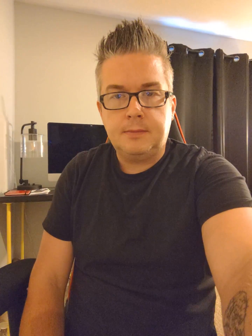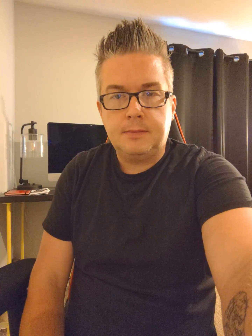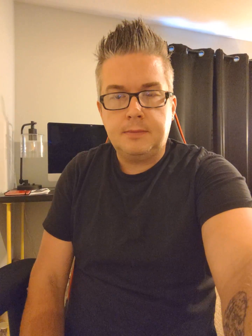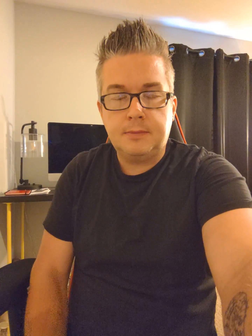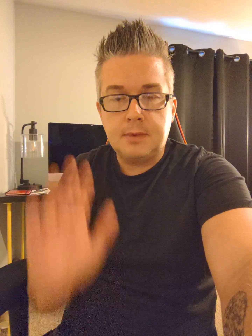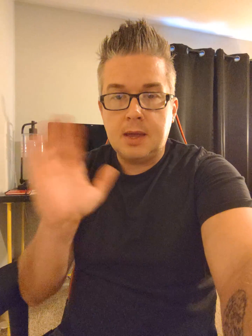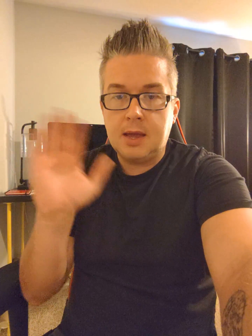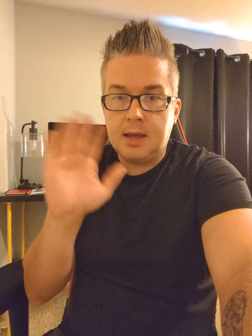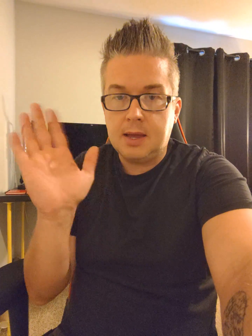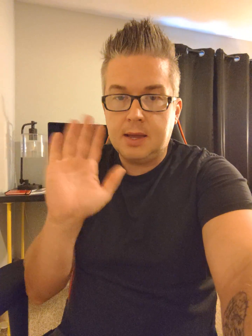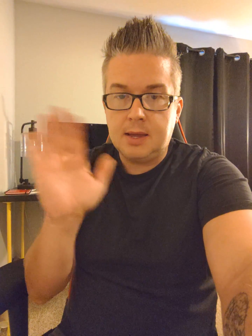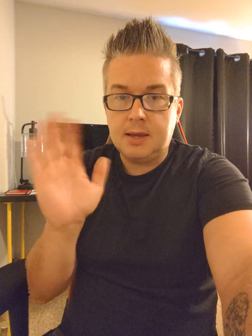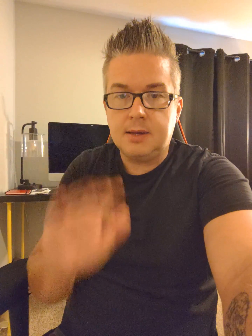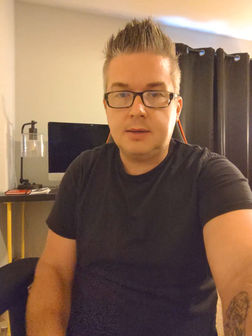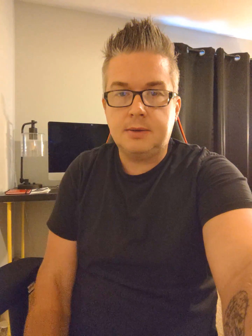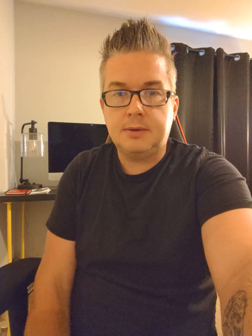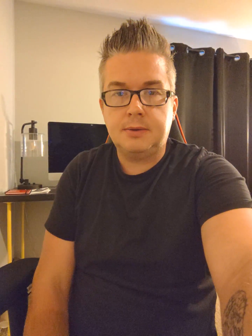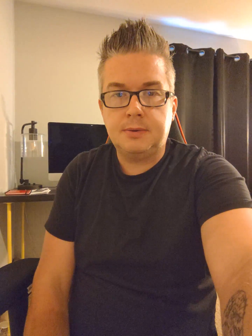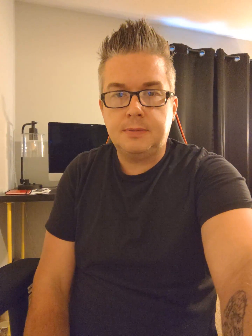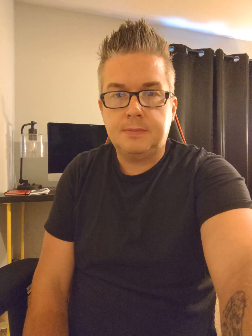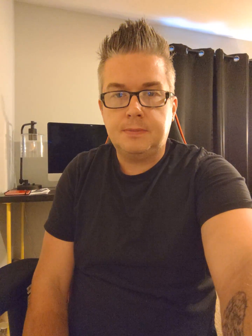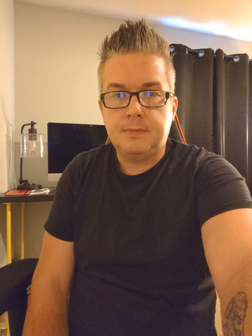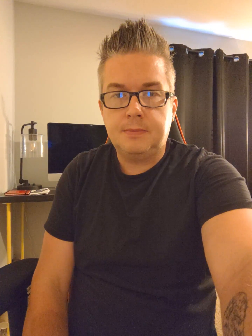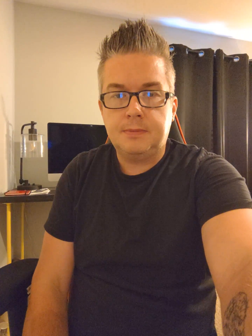hi